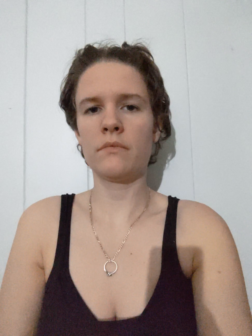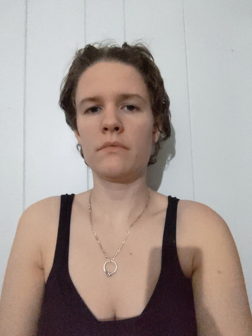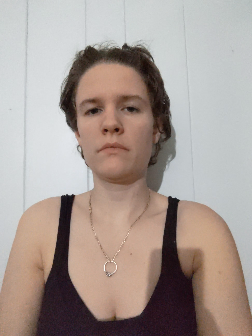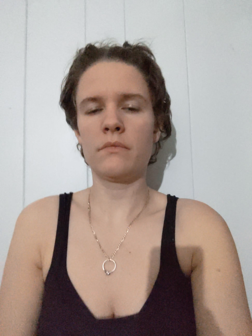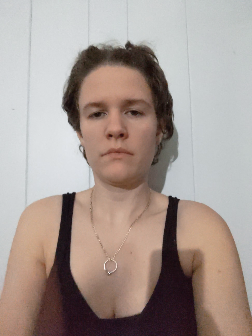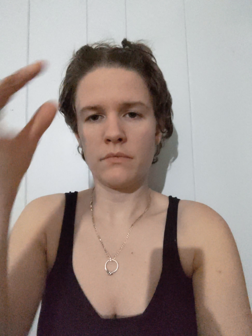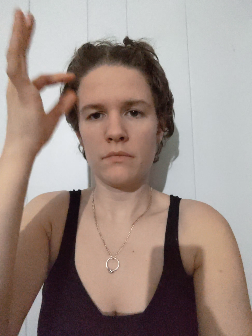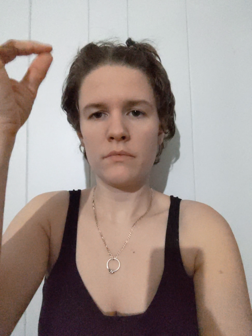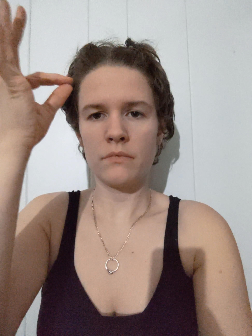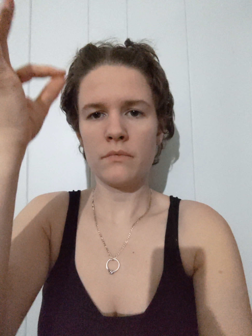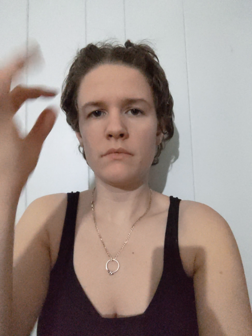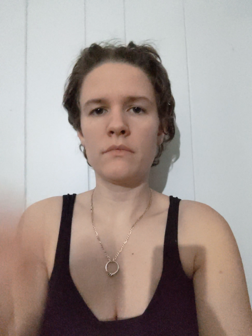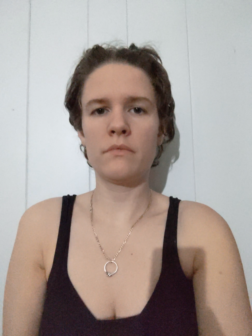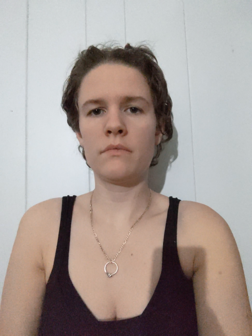hair